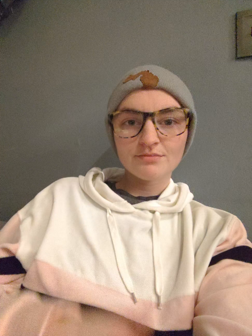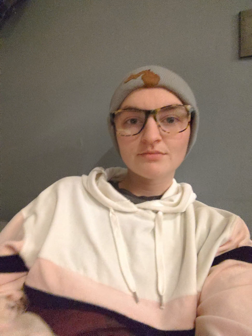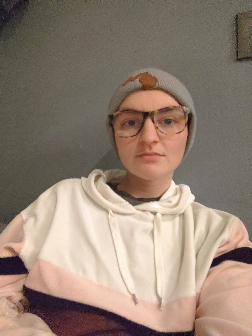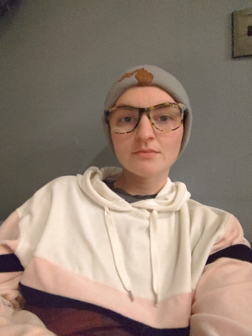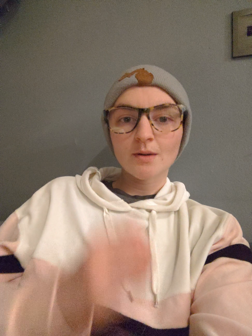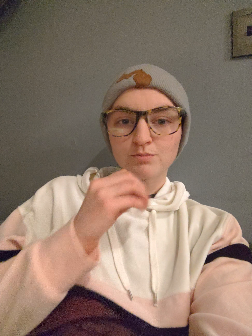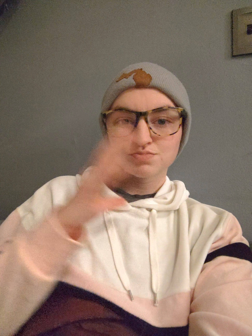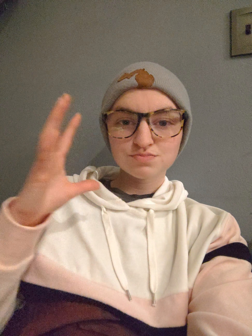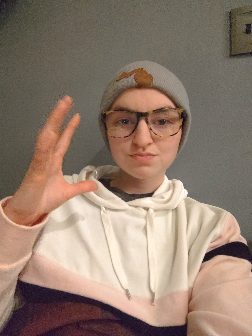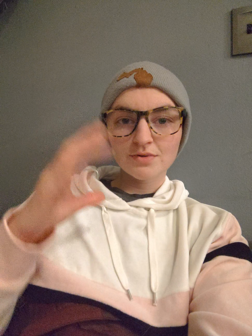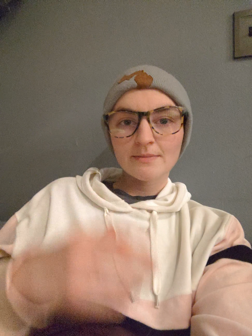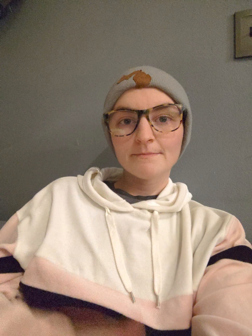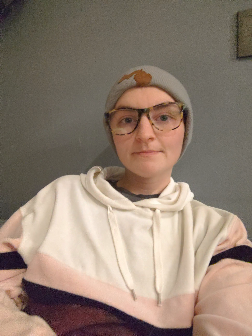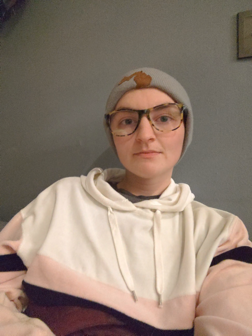balloon